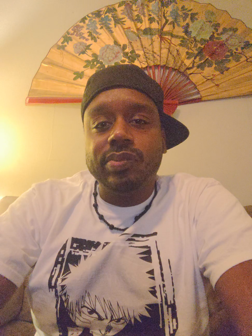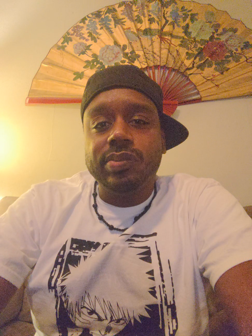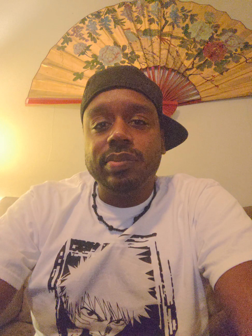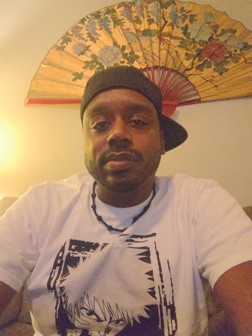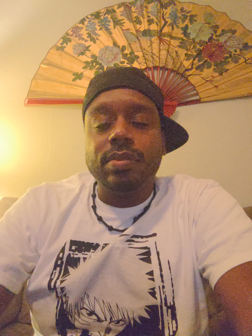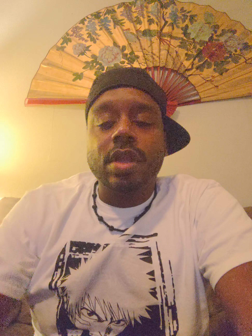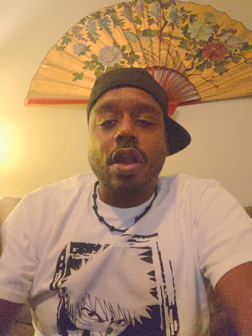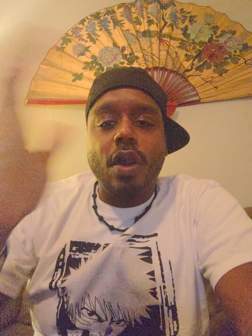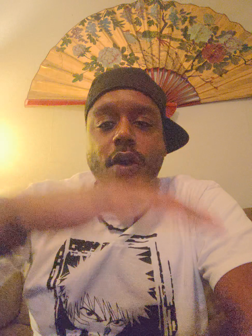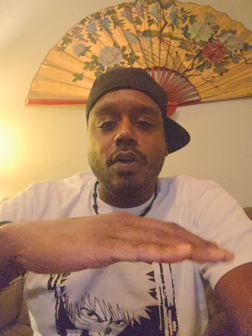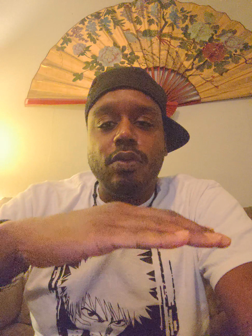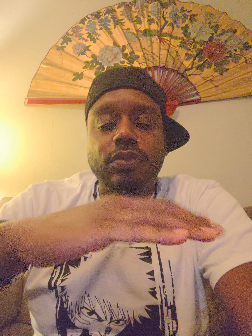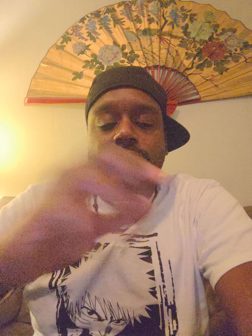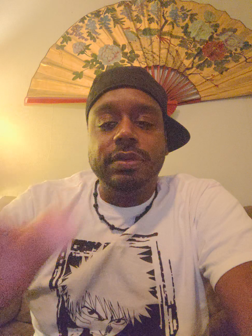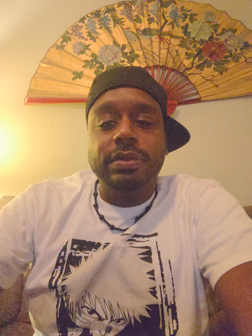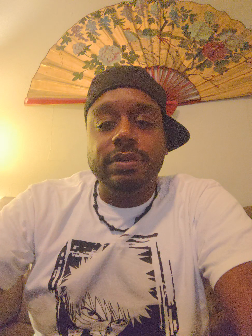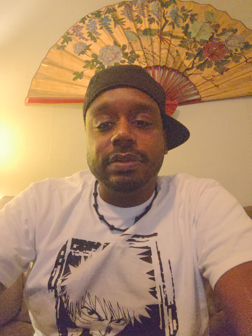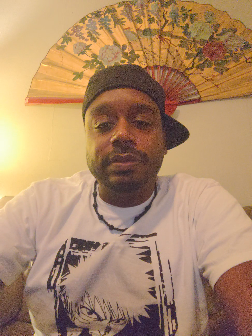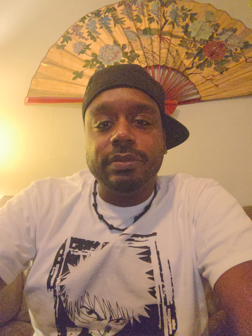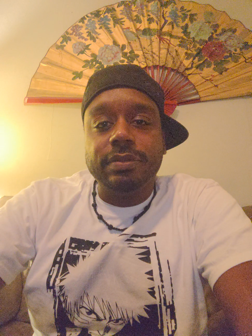on